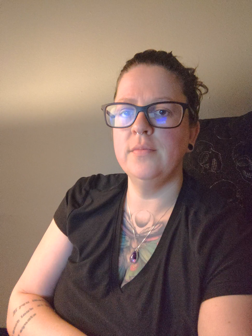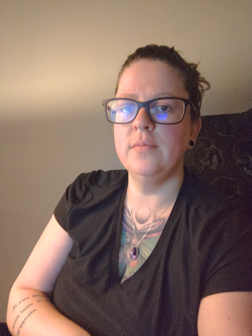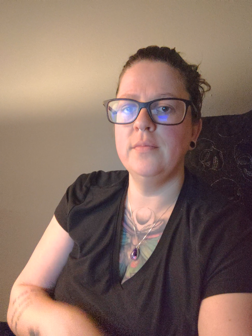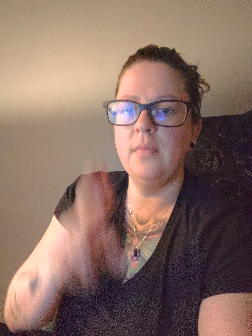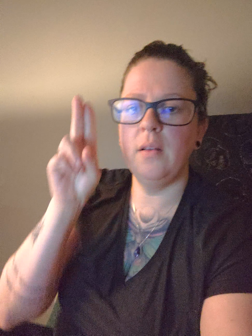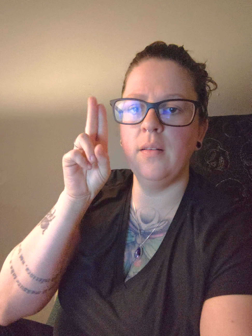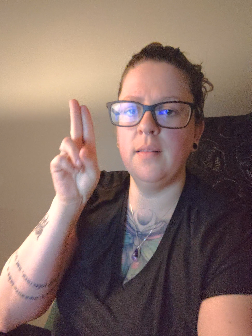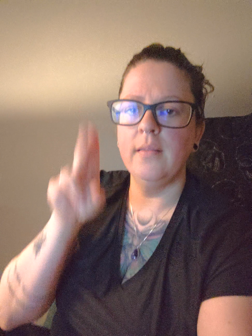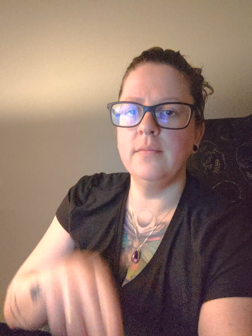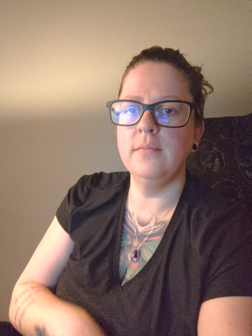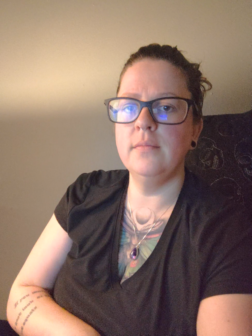uncle